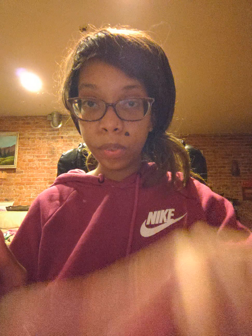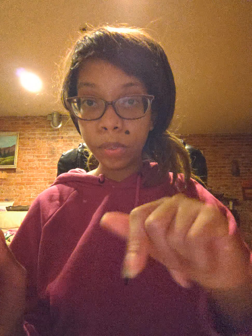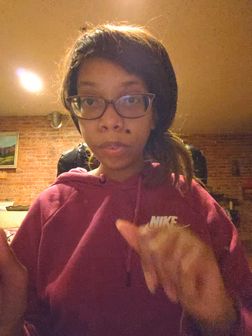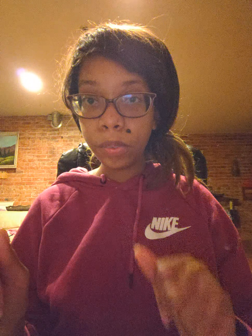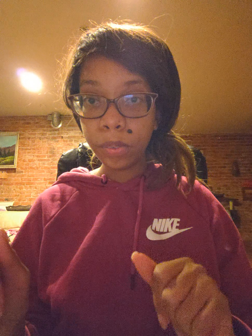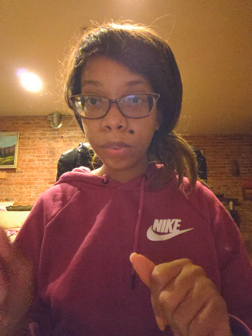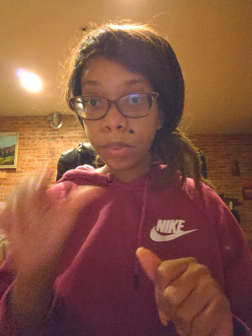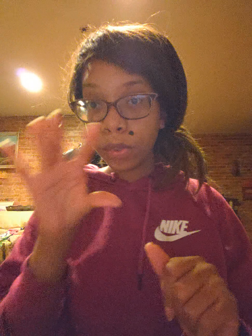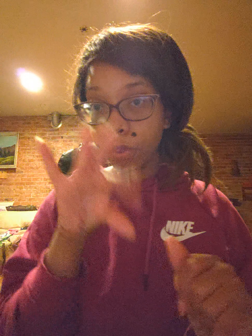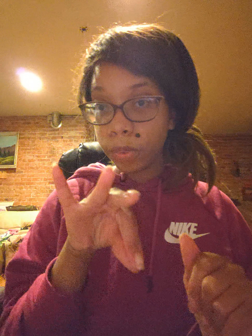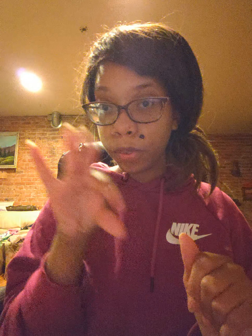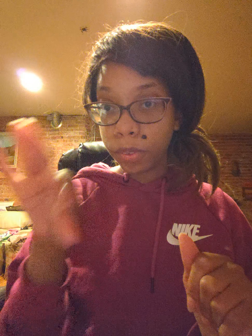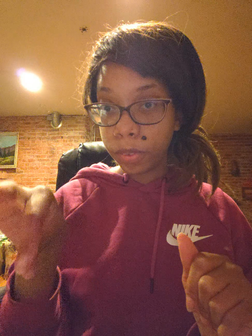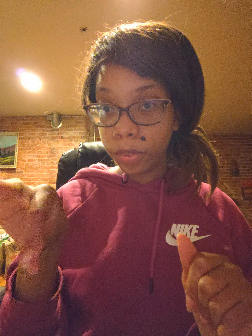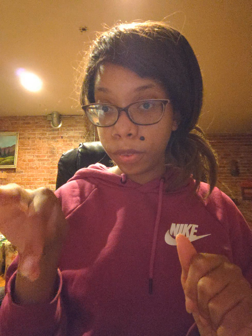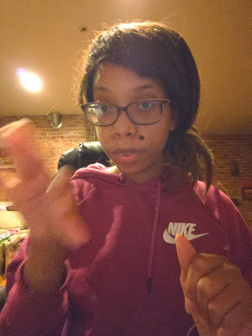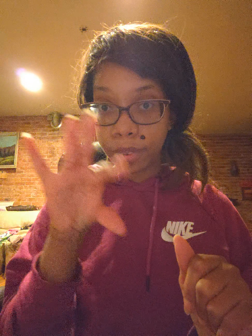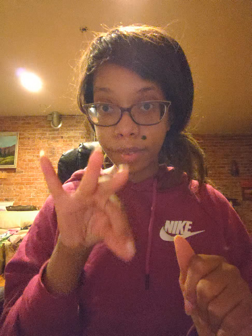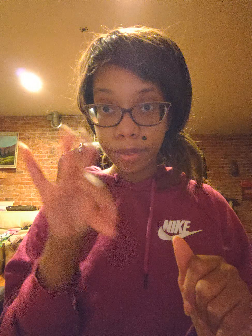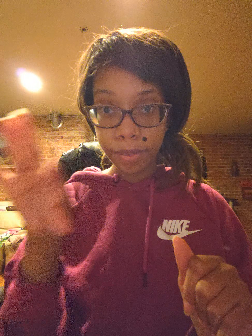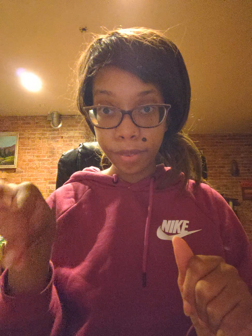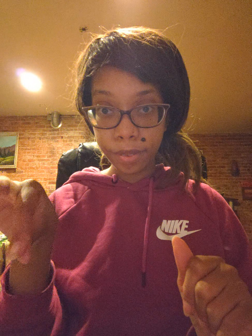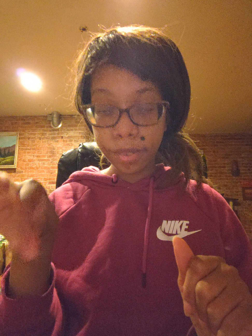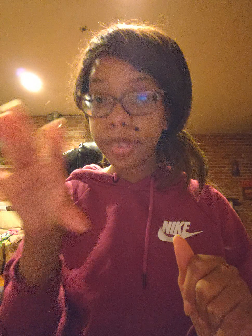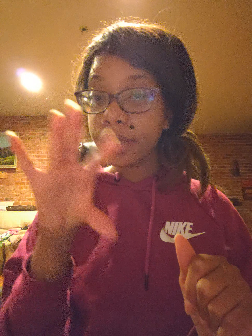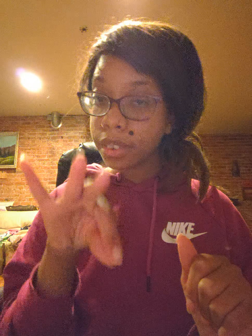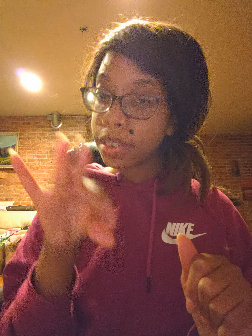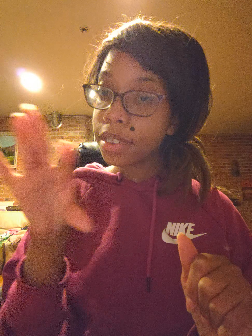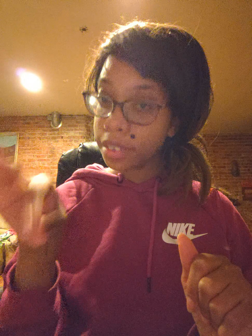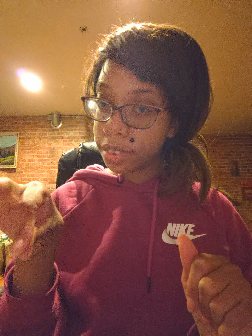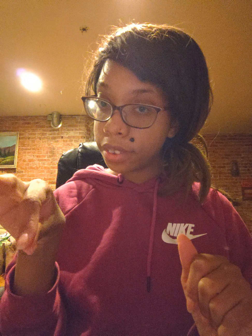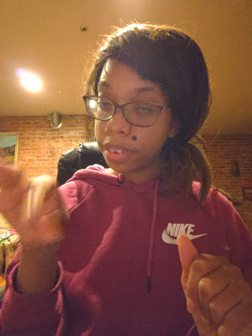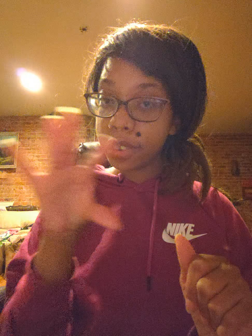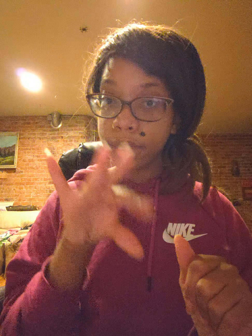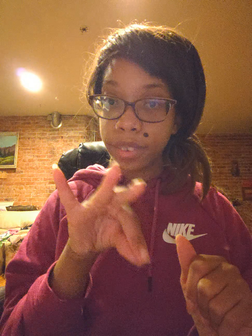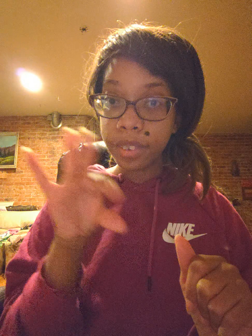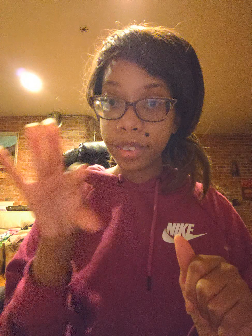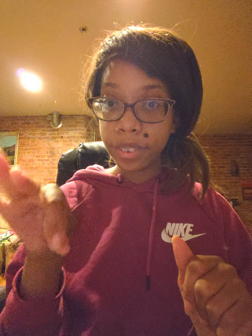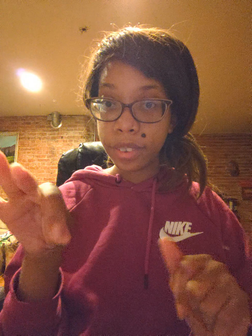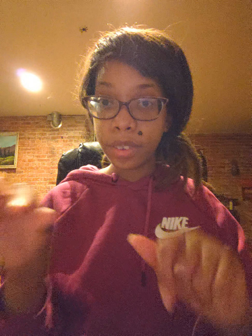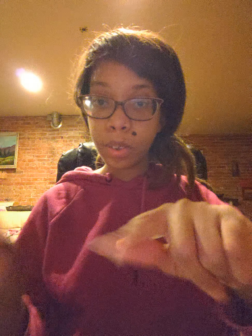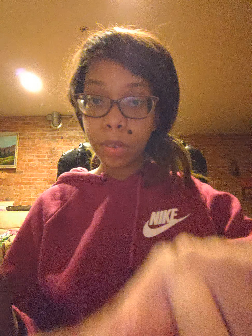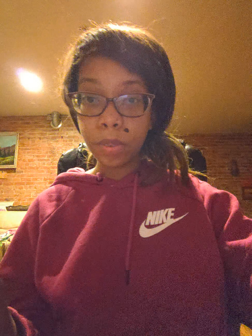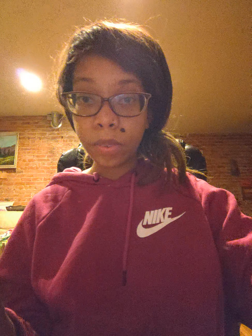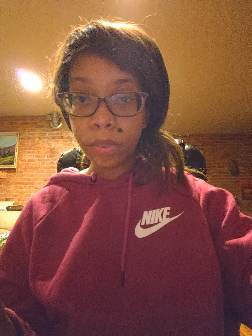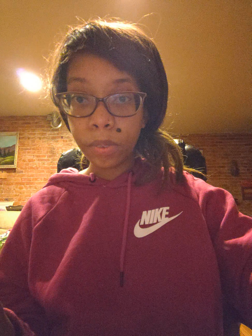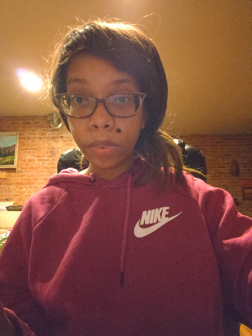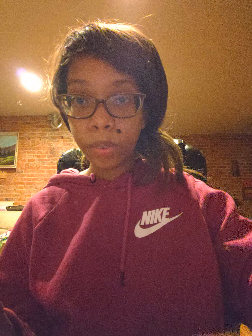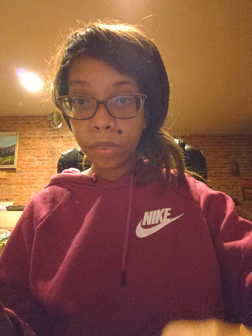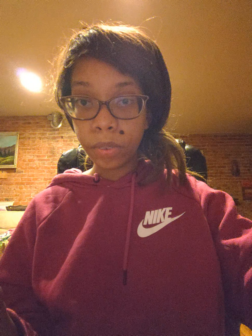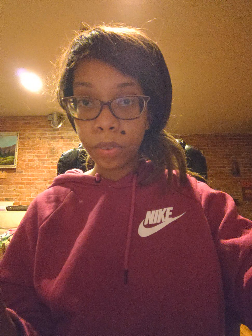french fries